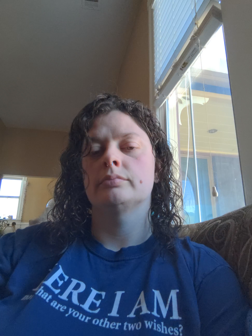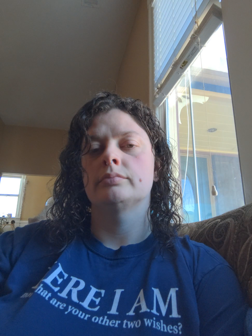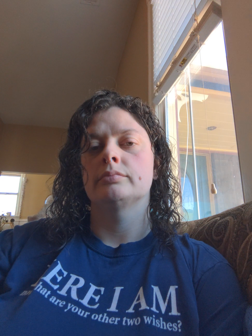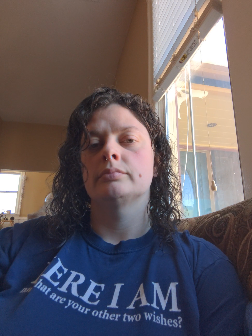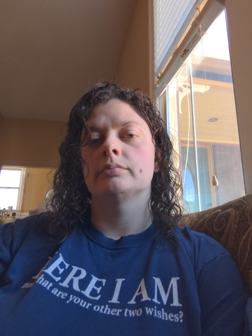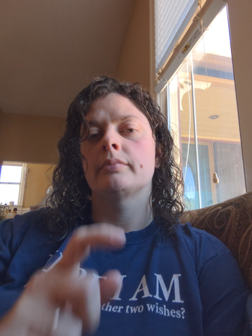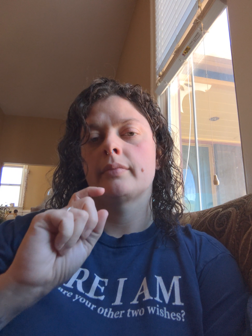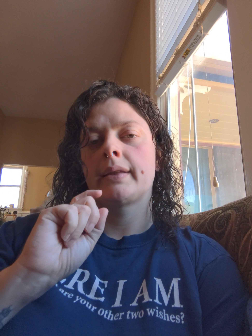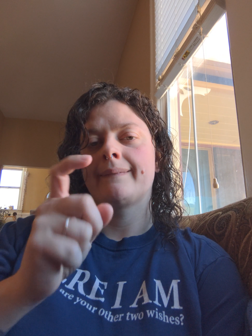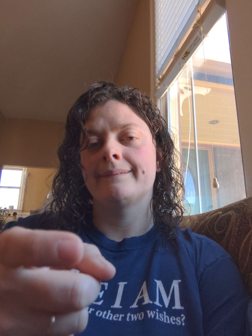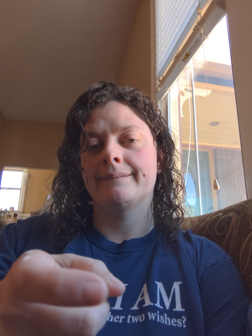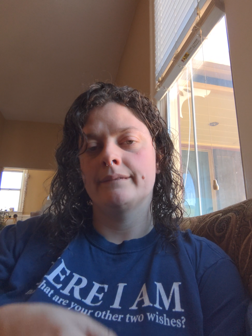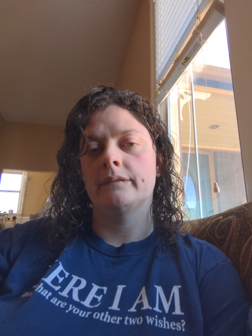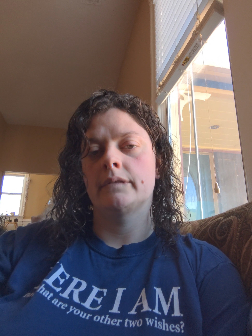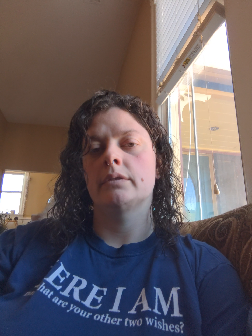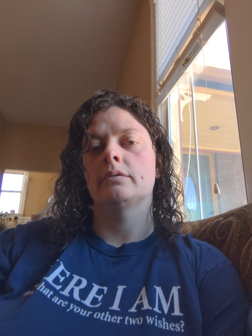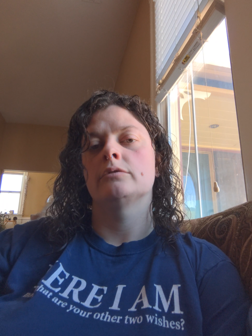gift